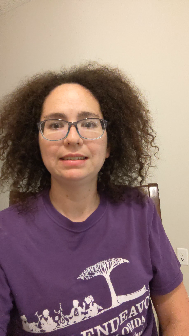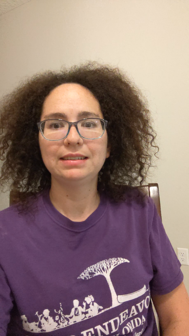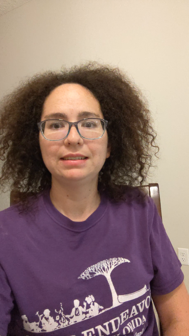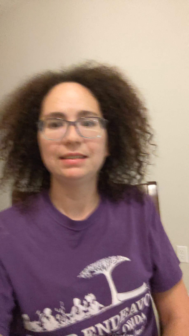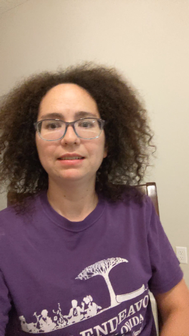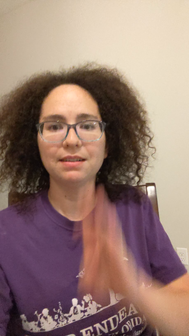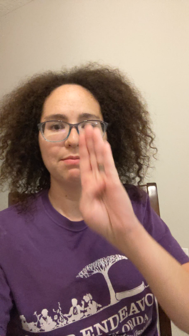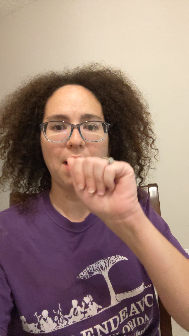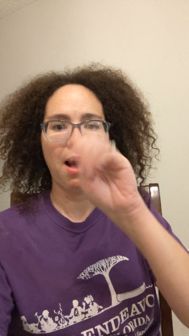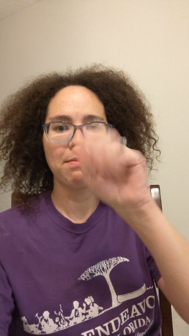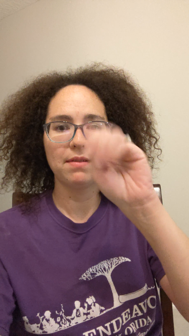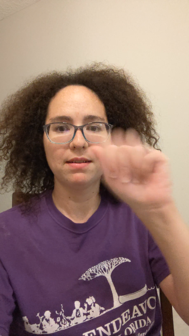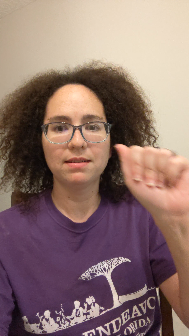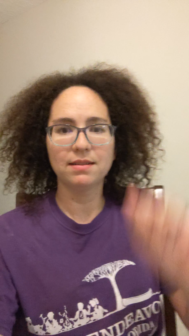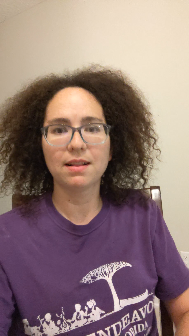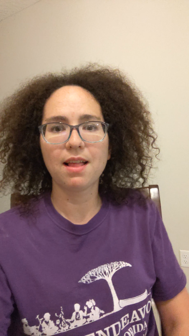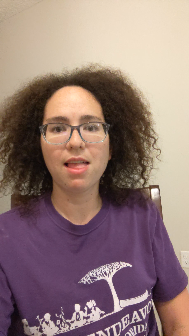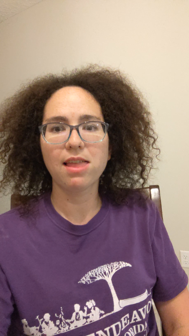baa baa